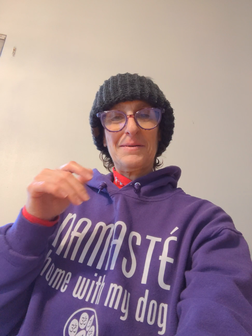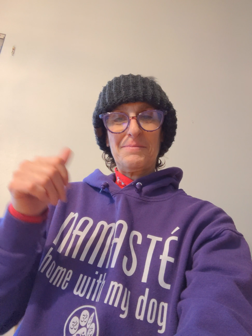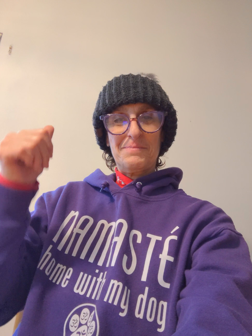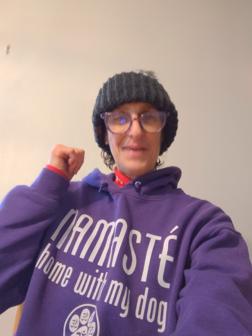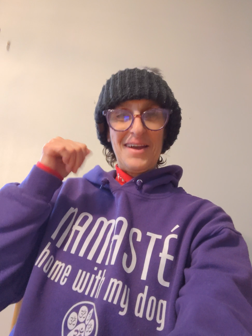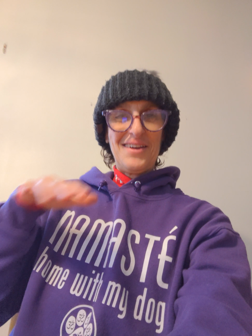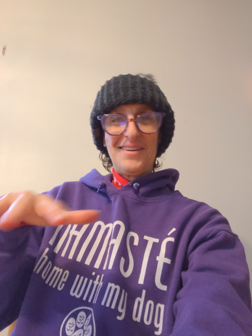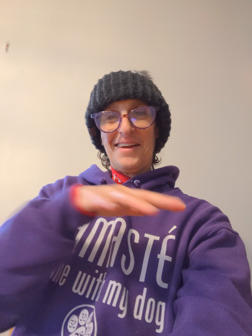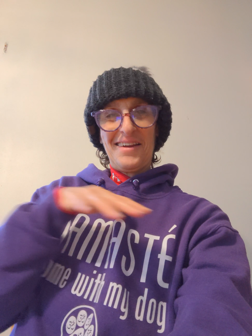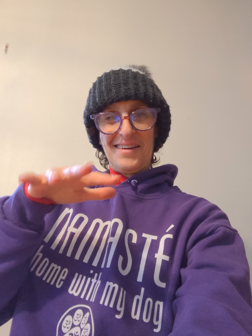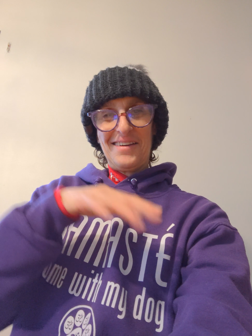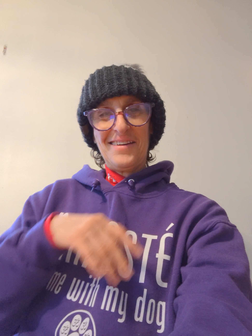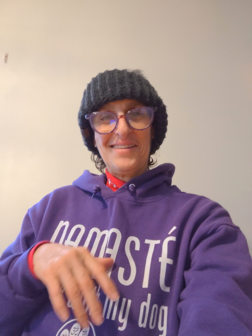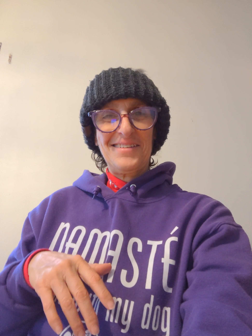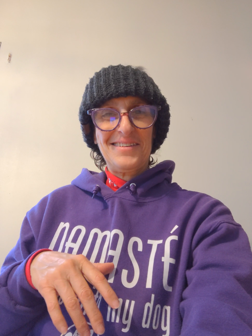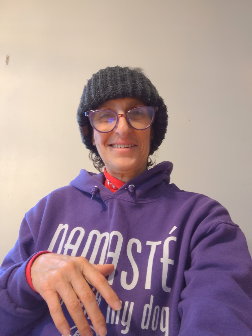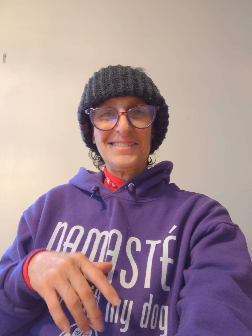backyard